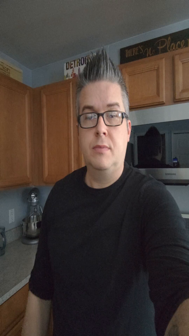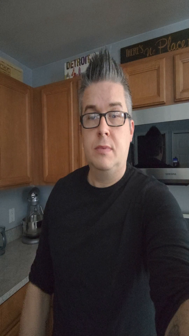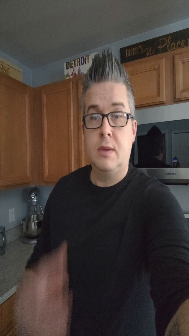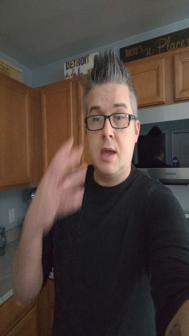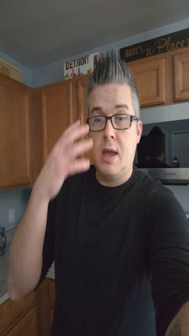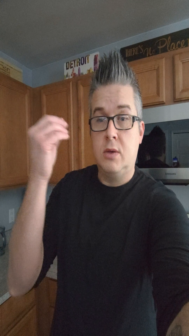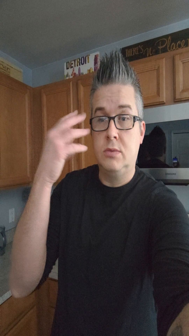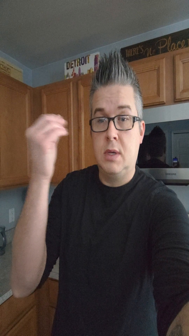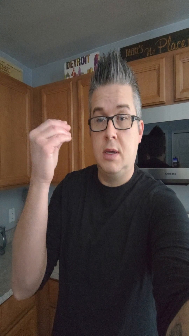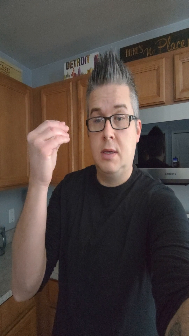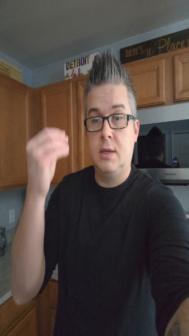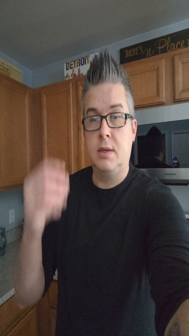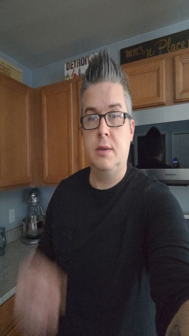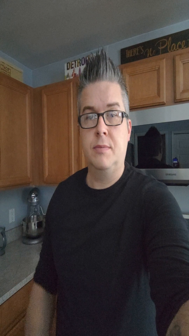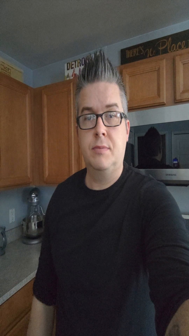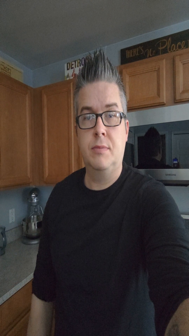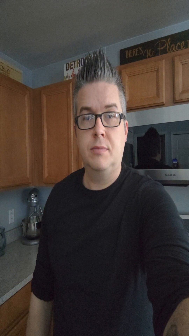outside